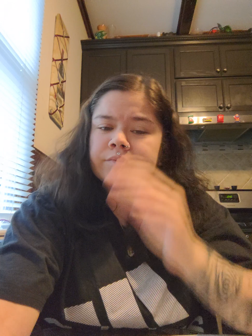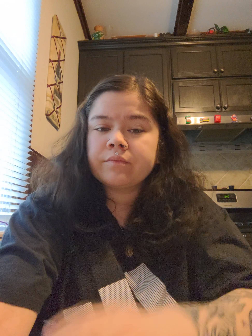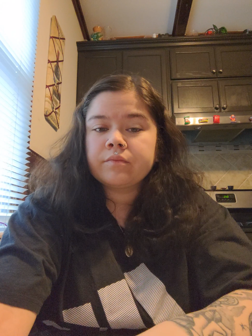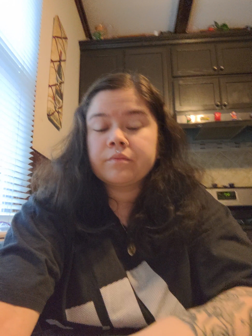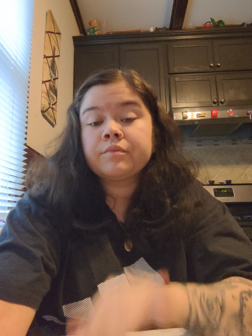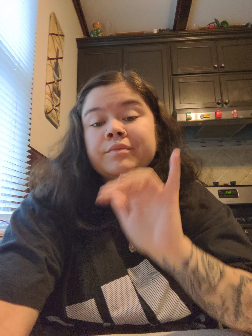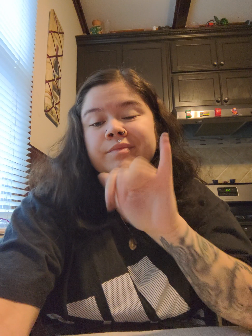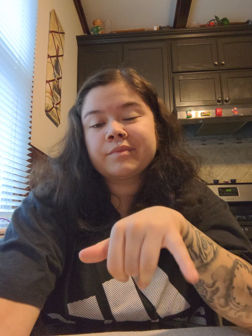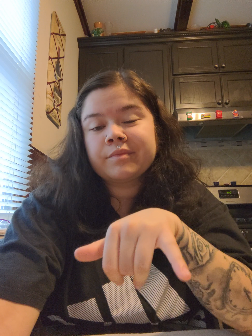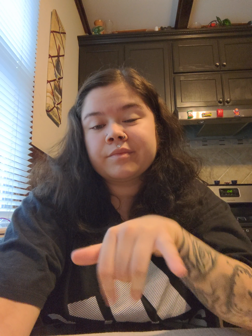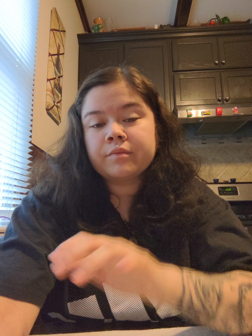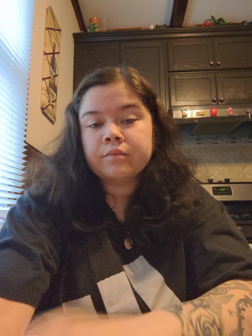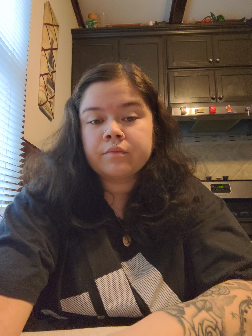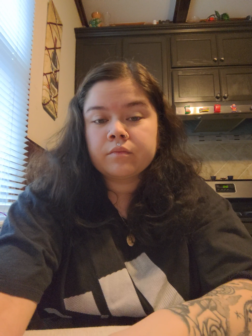that